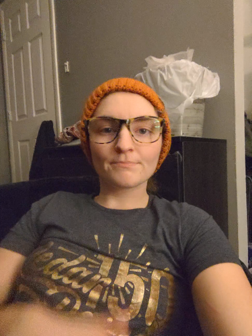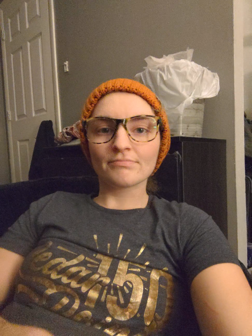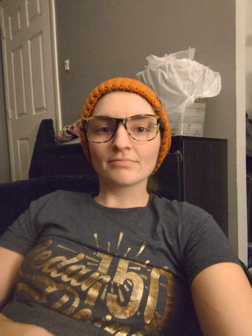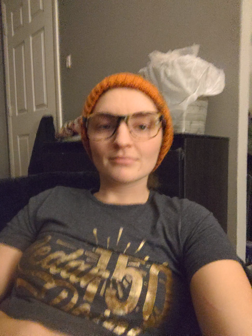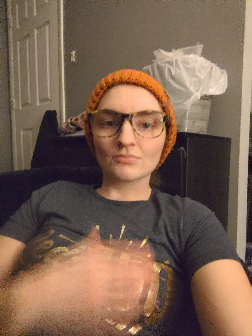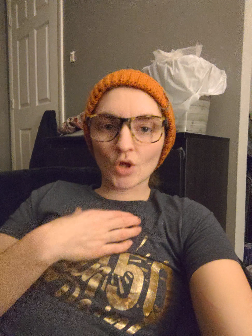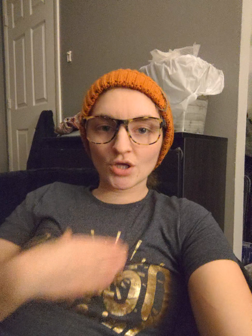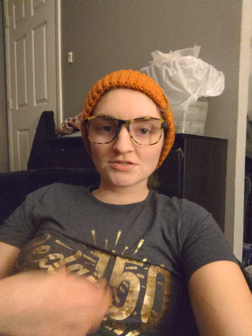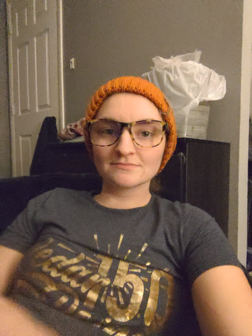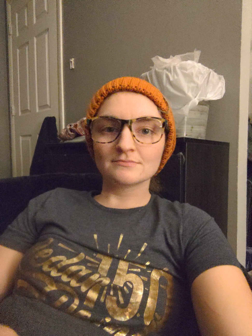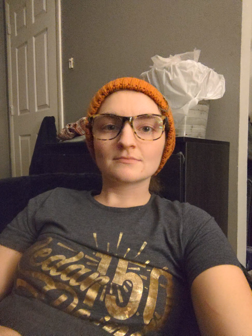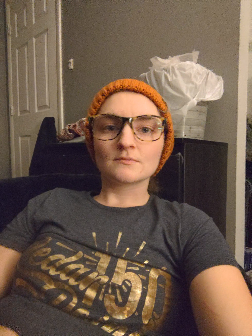hungry